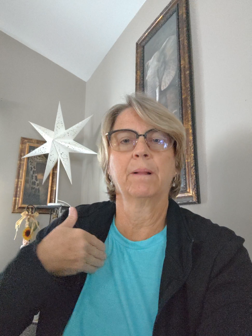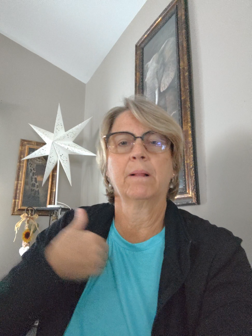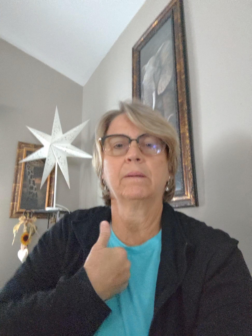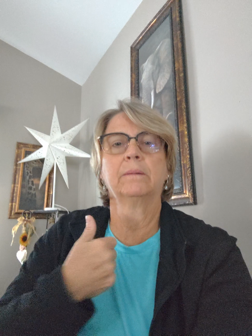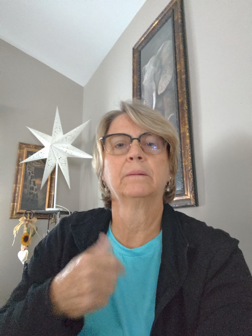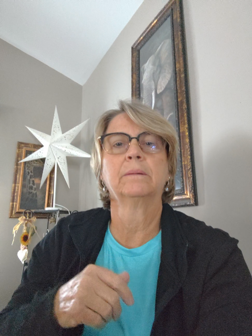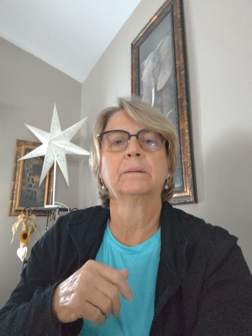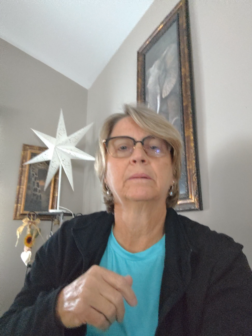animal